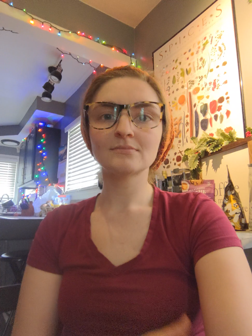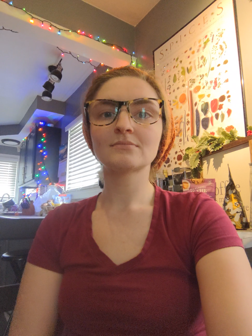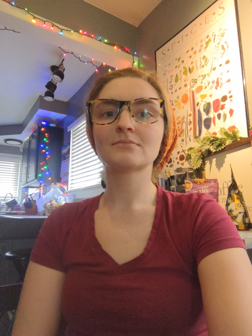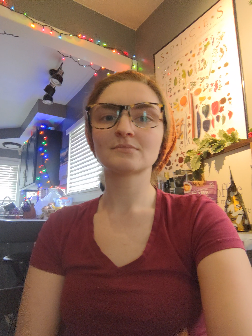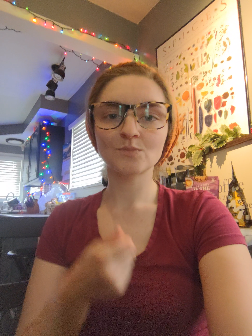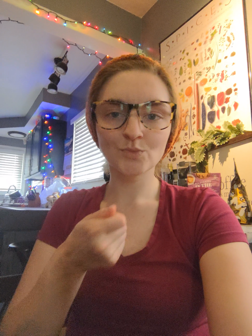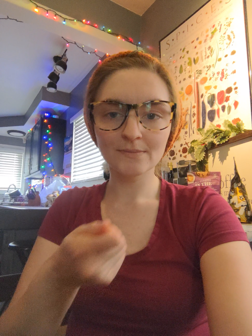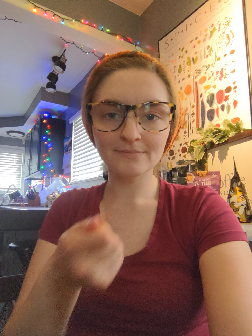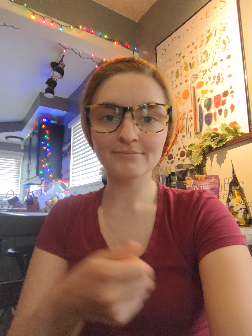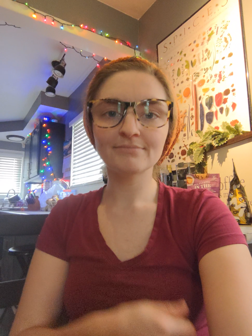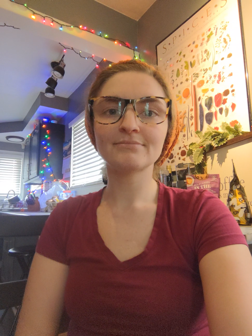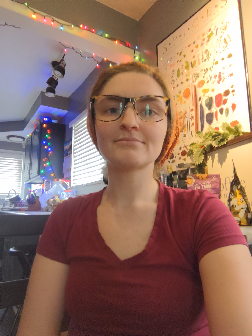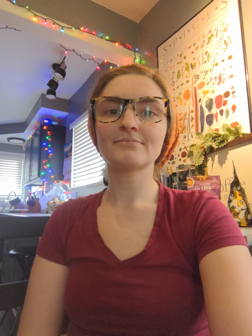vacuum